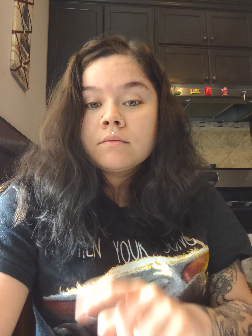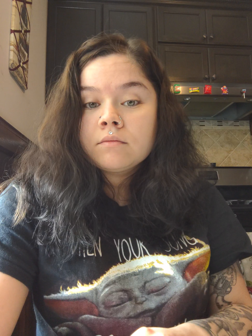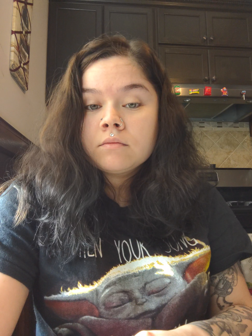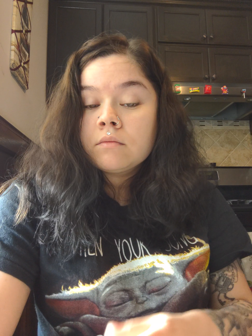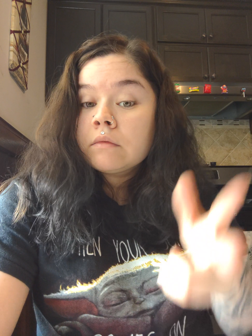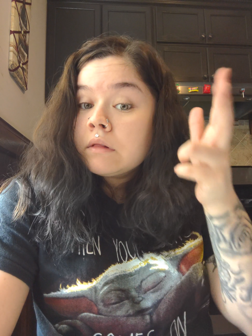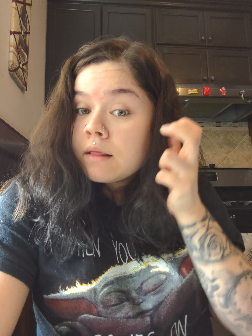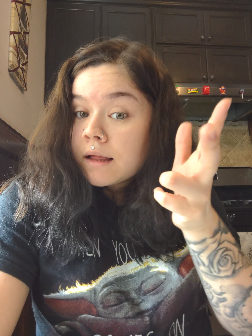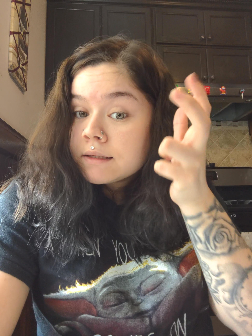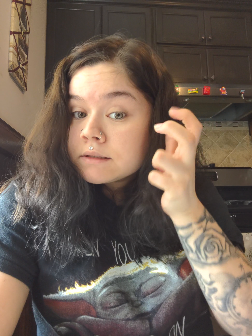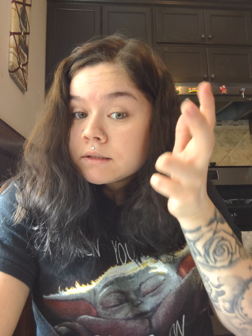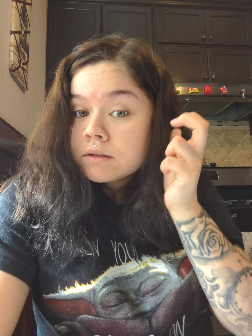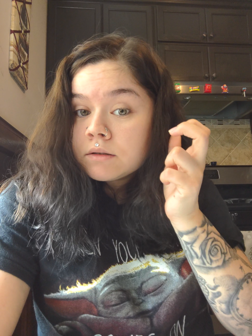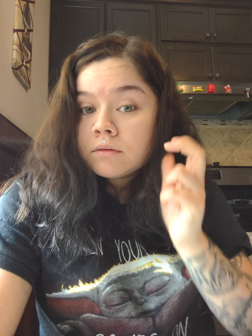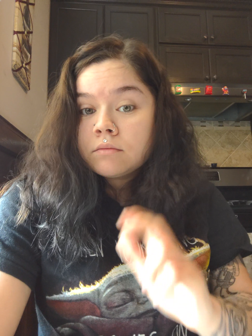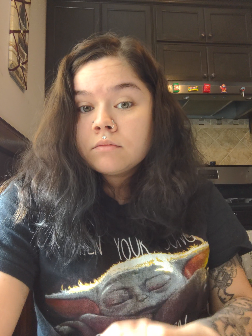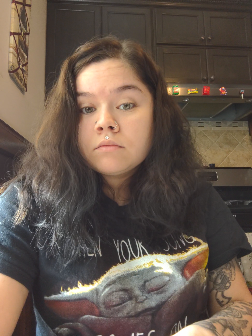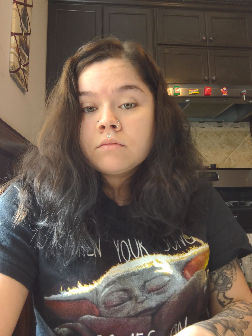listen